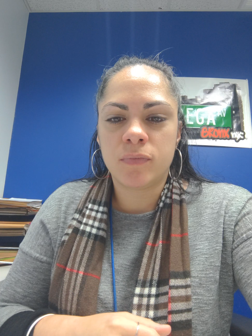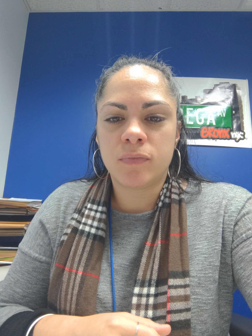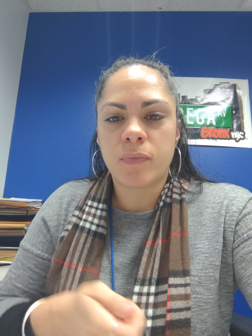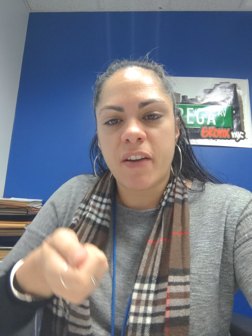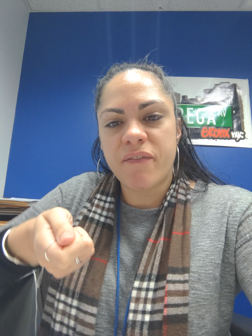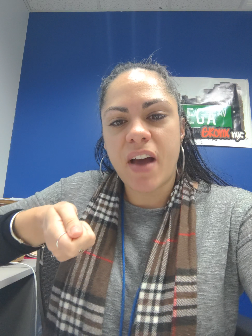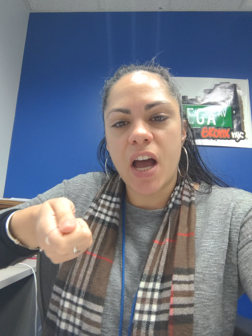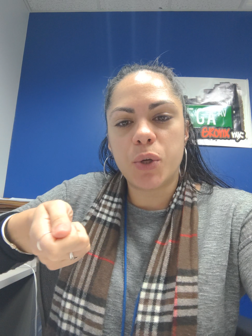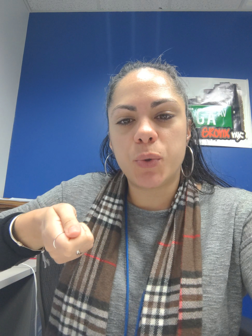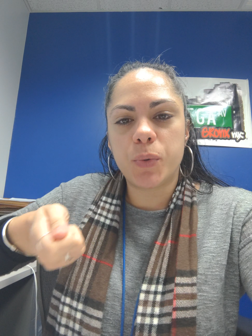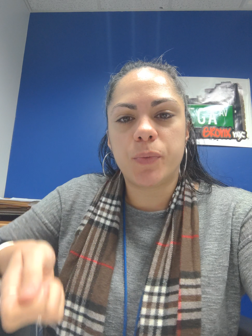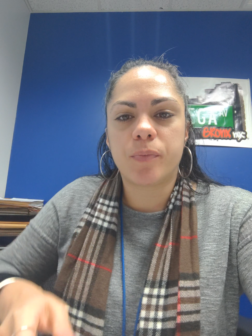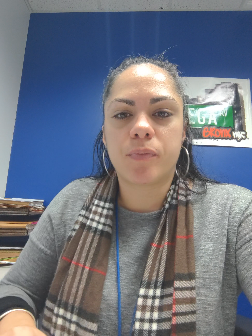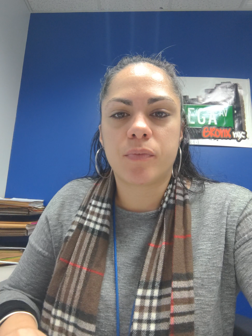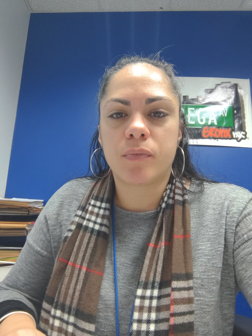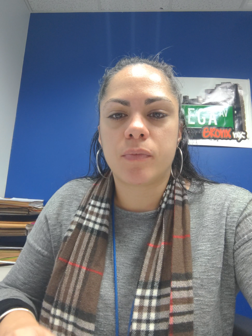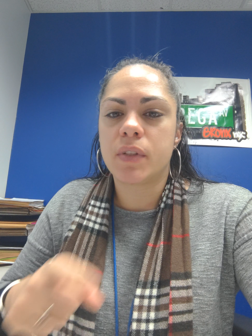vacuum